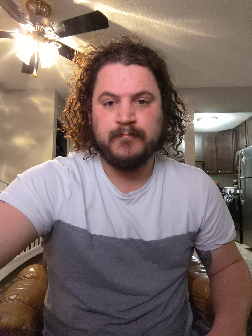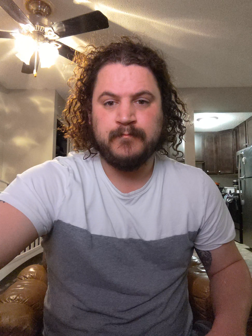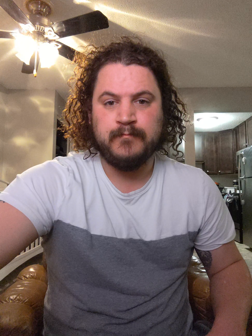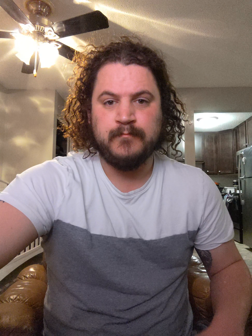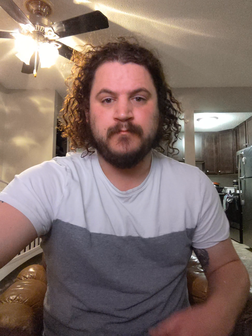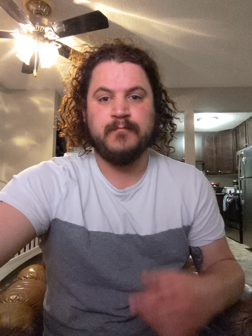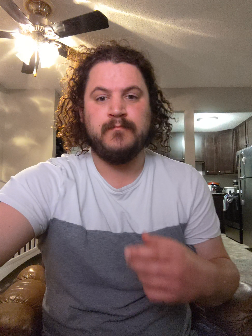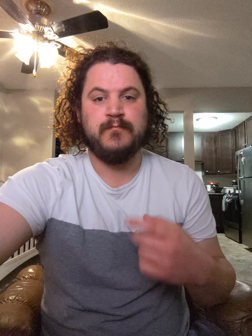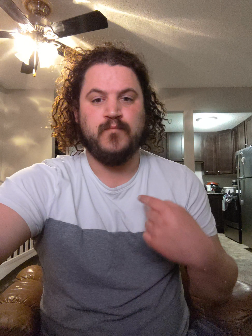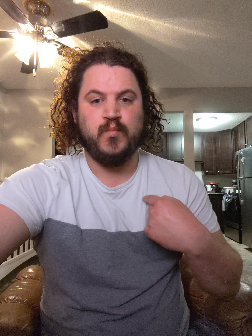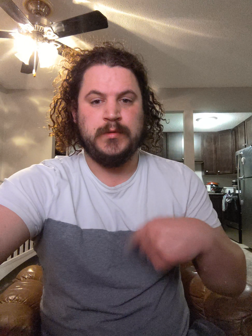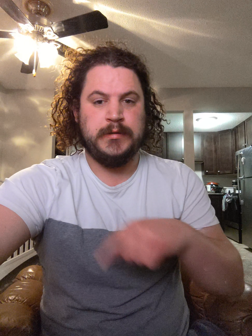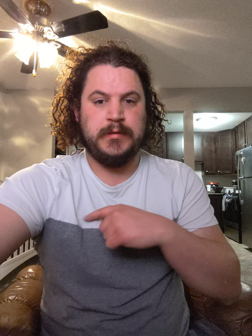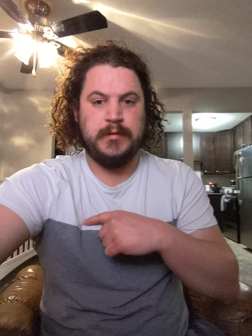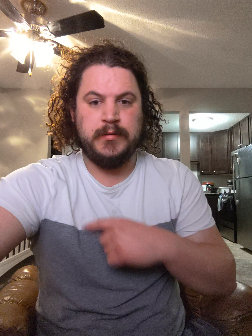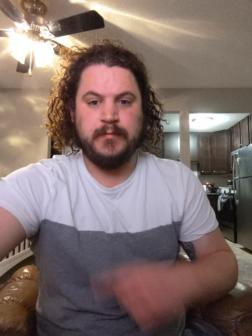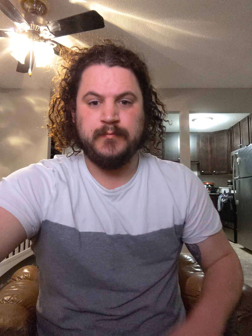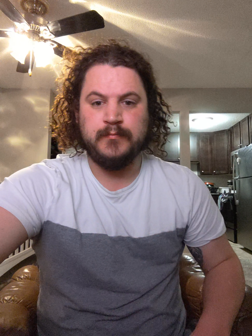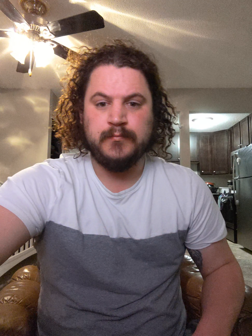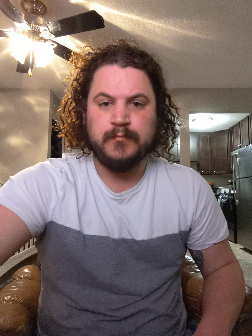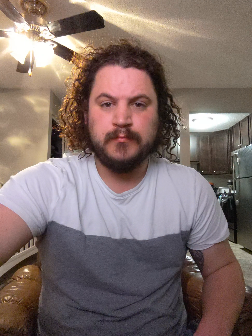we